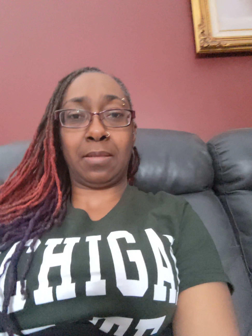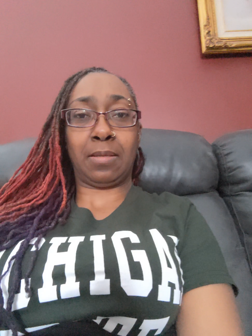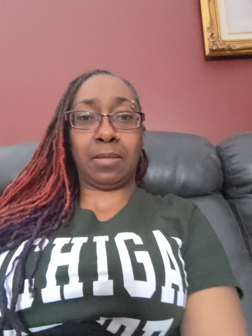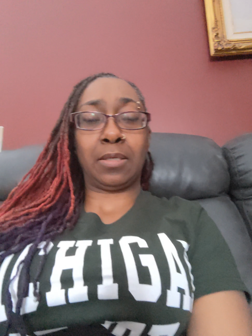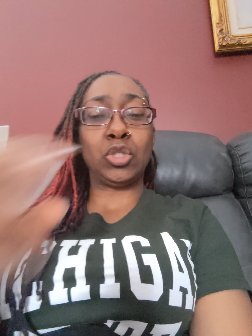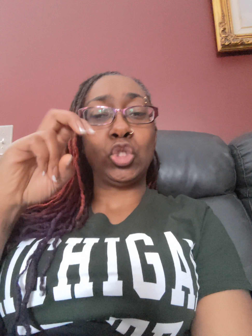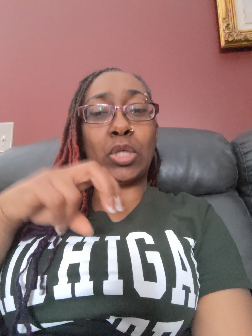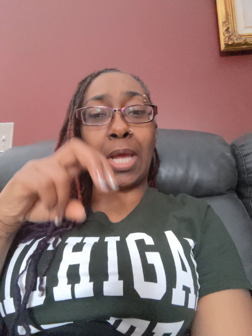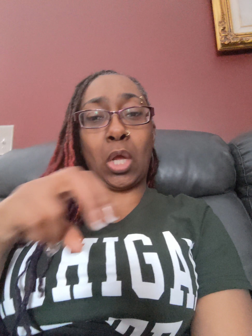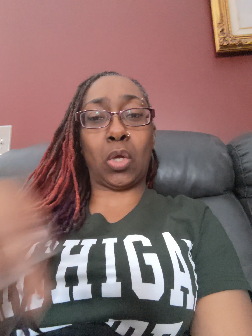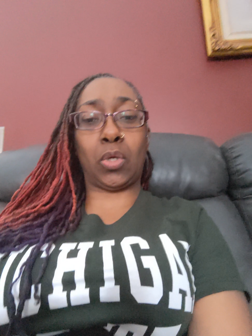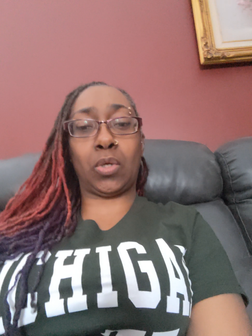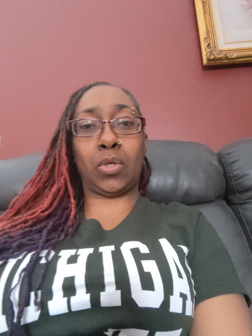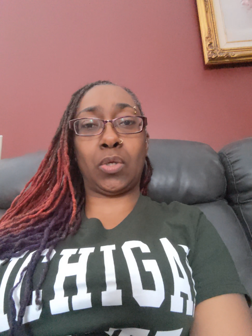chair